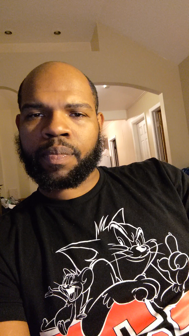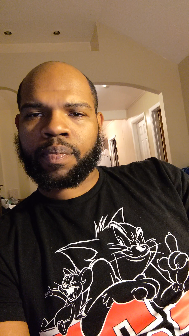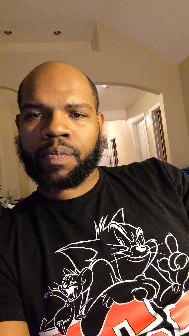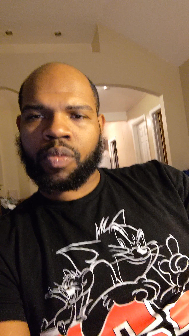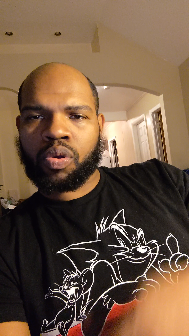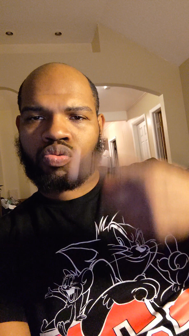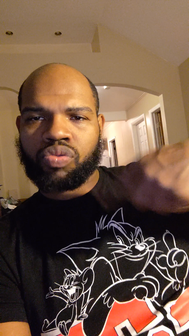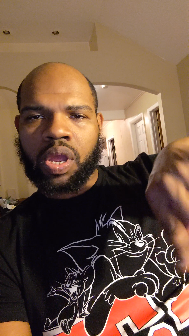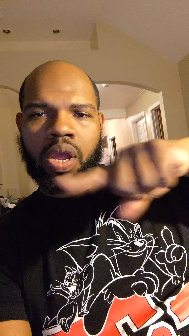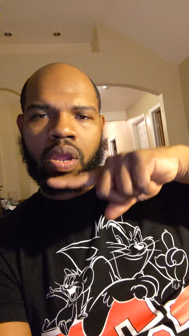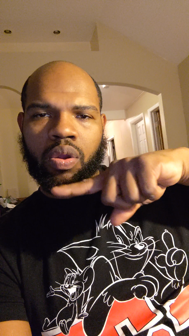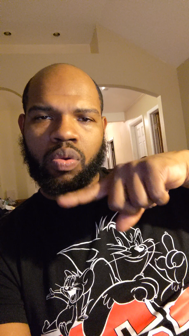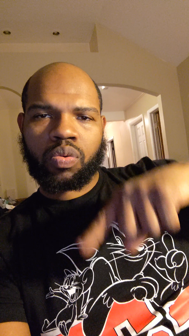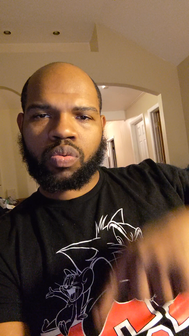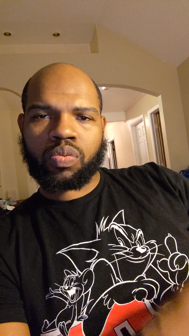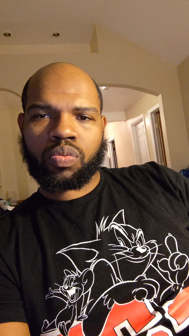around